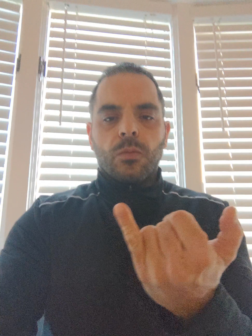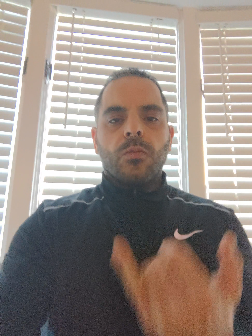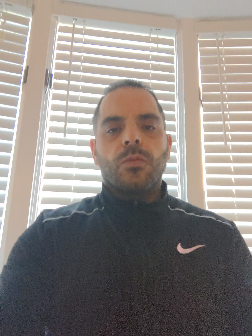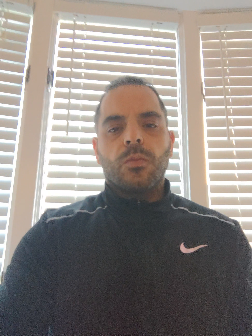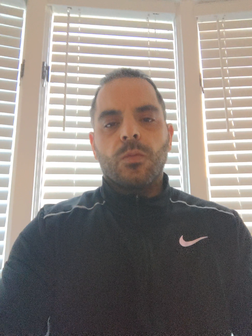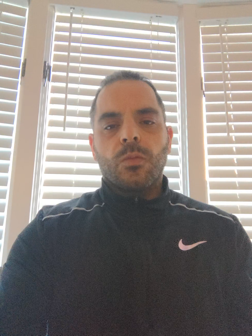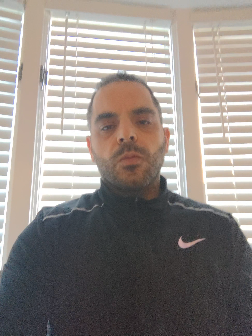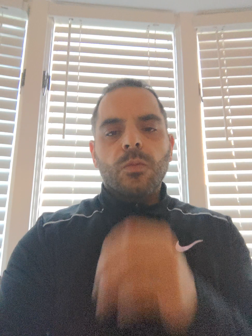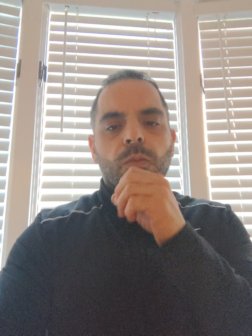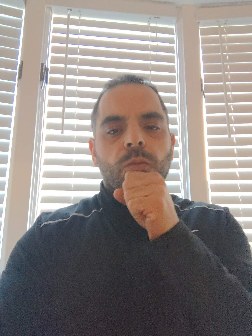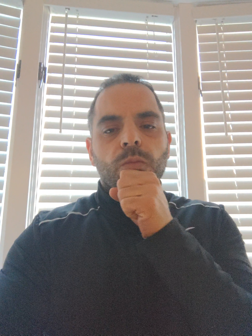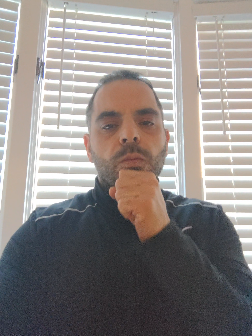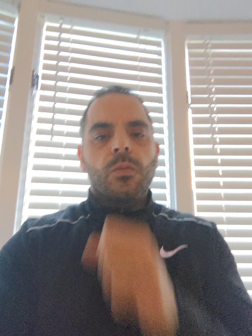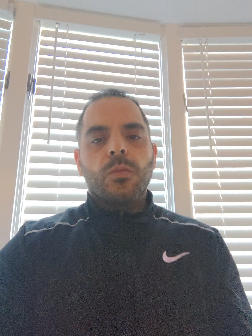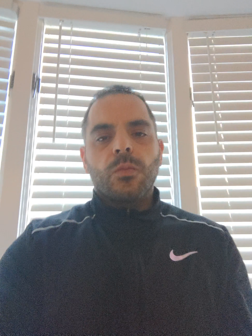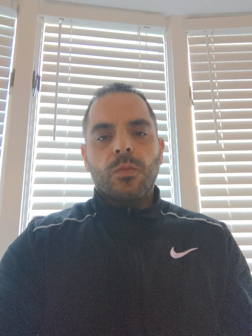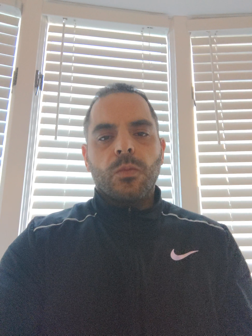orange